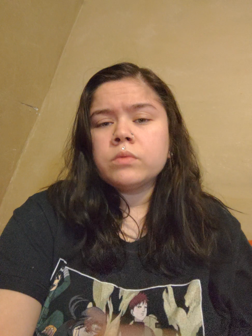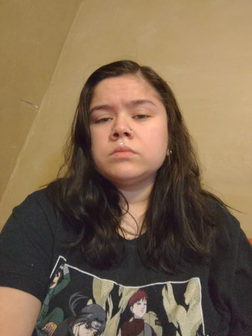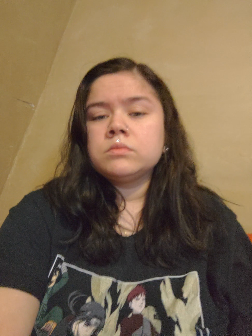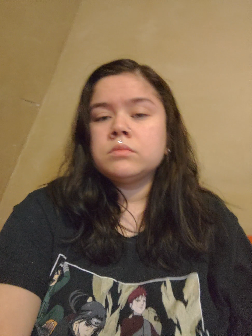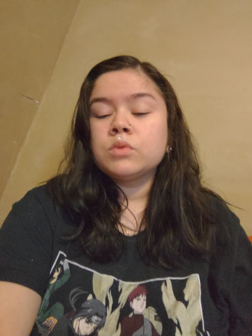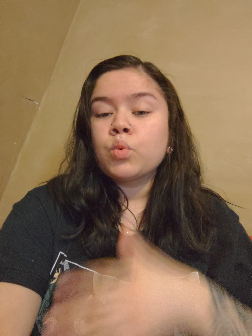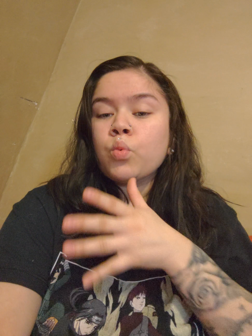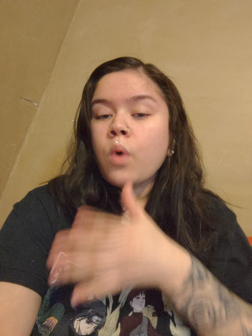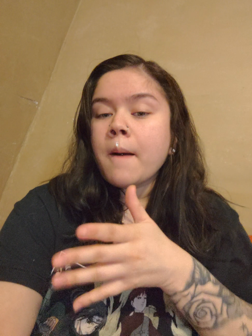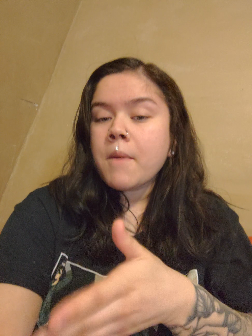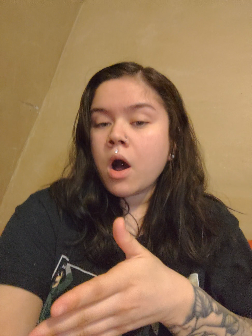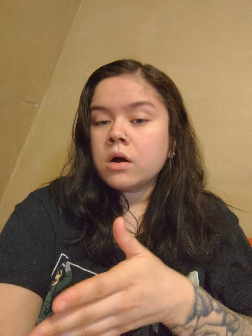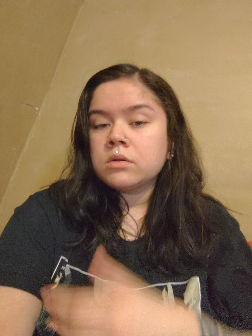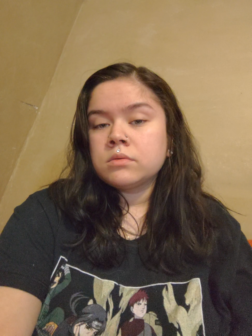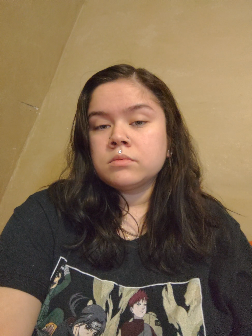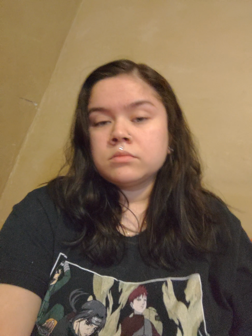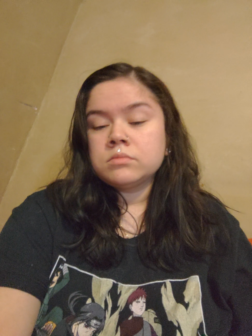grandma